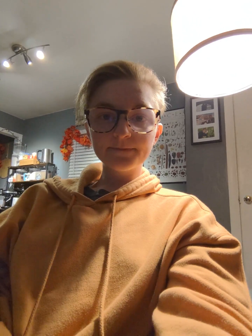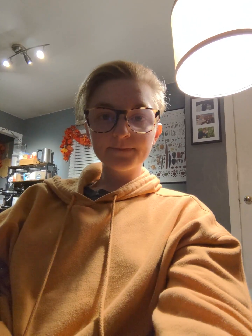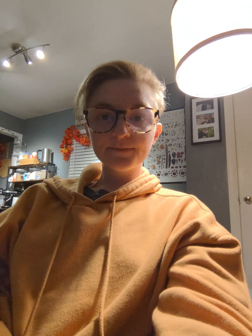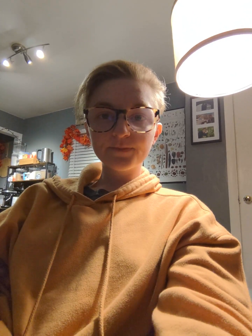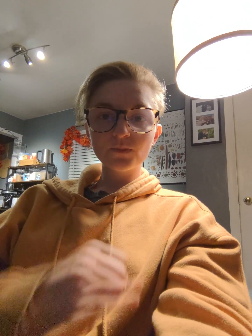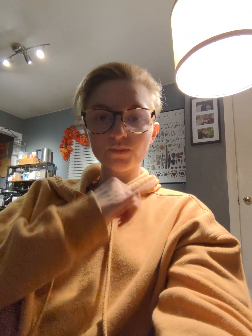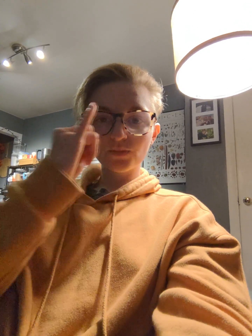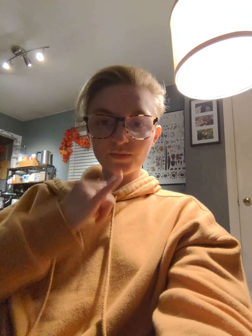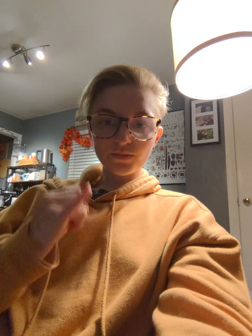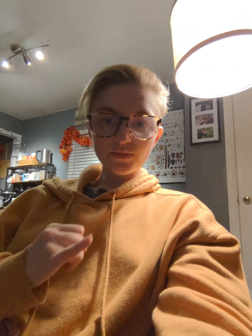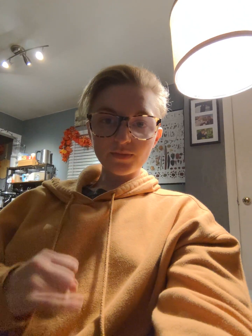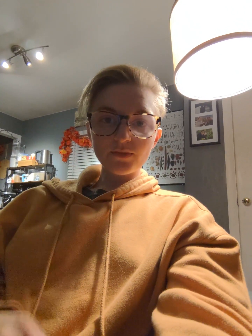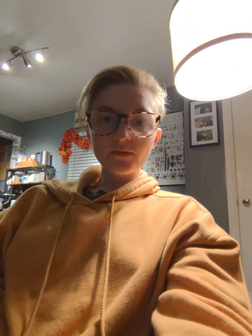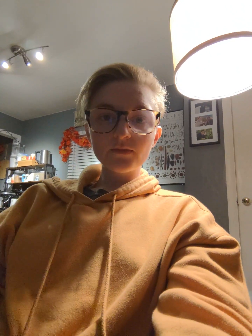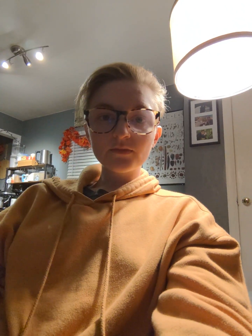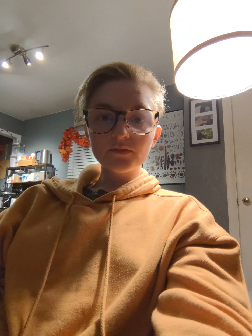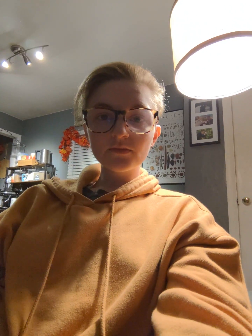draw